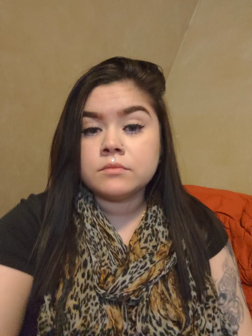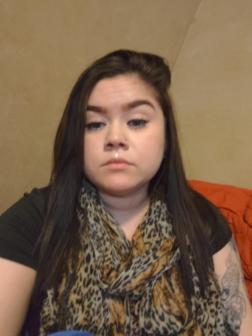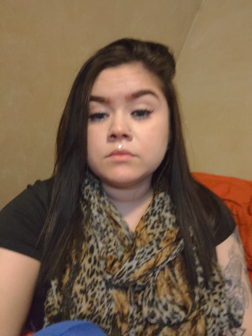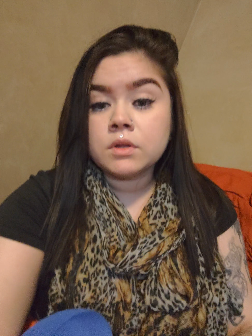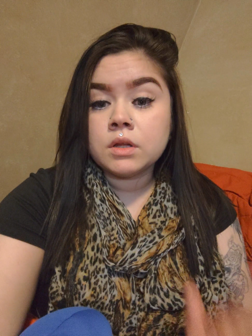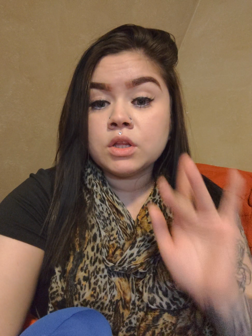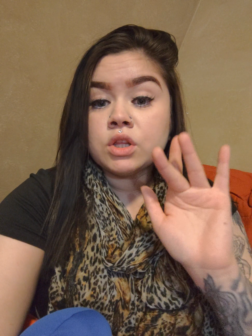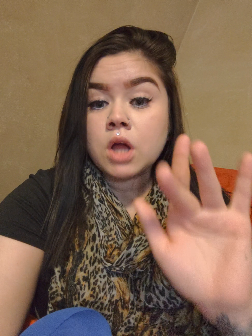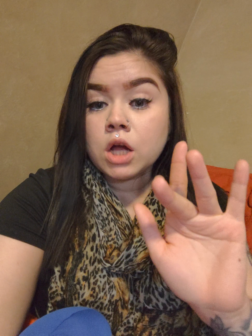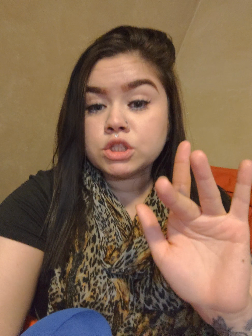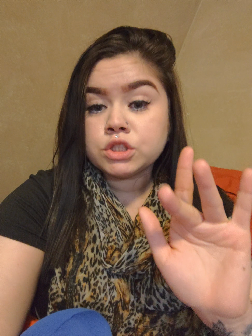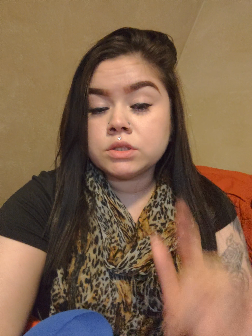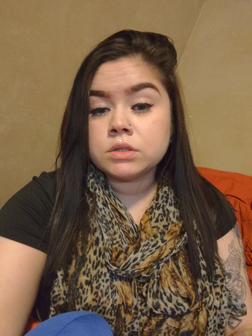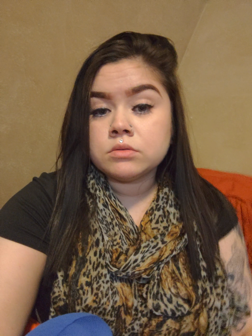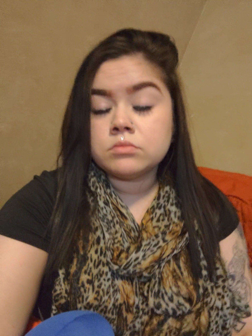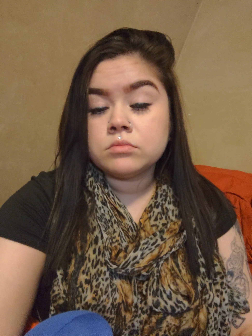touch